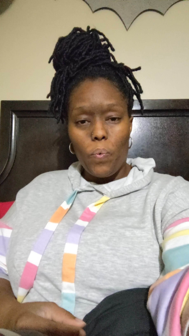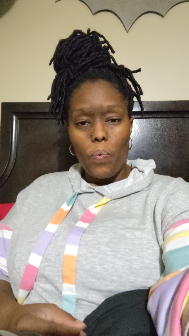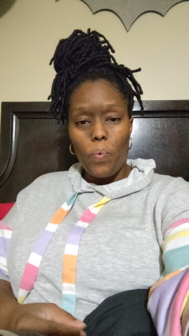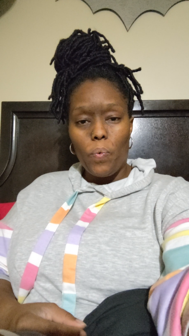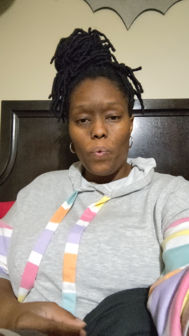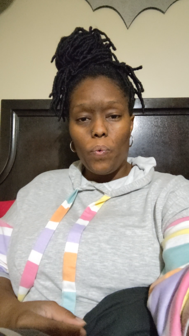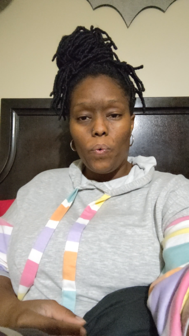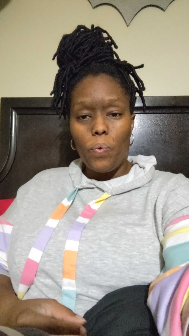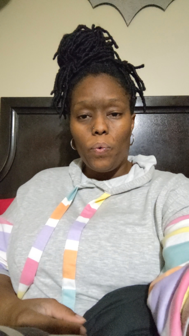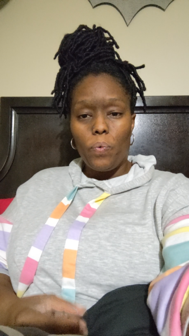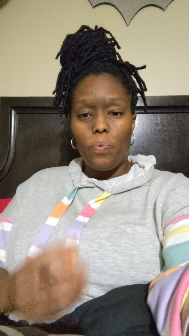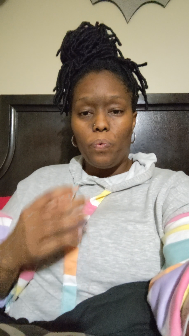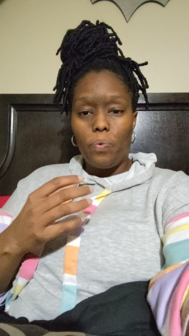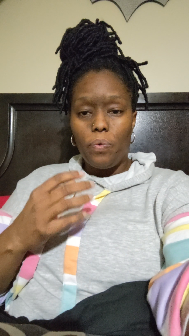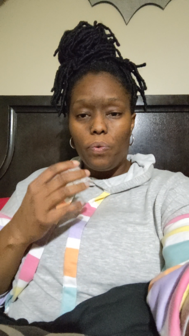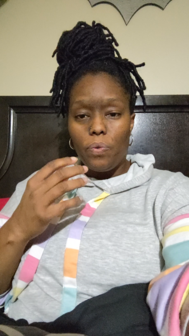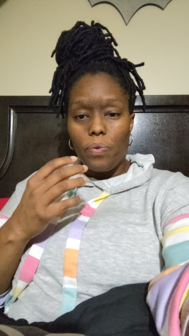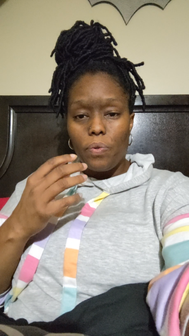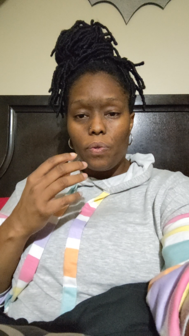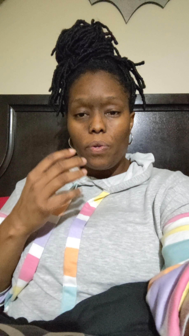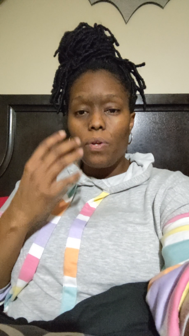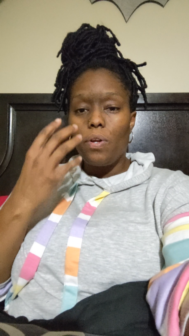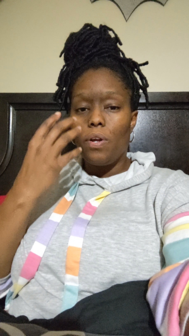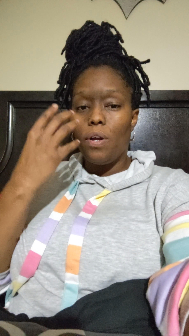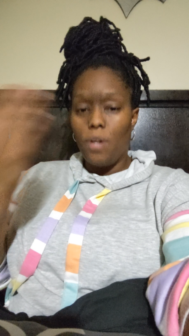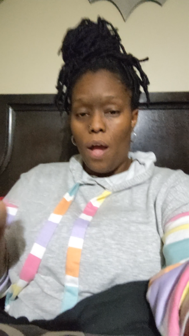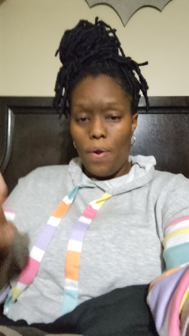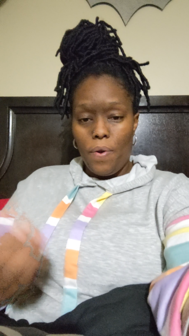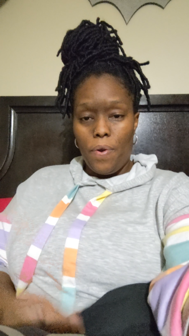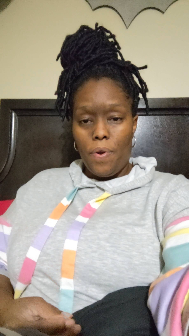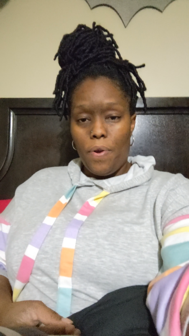got to